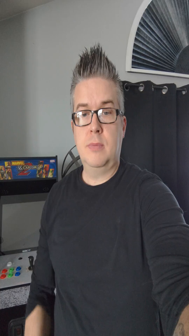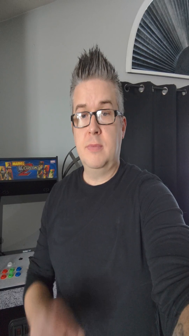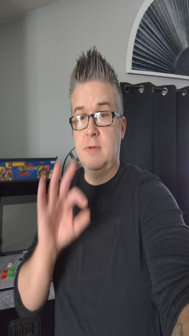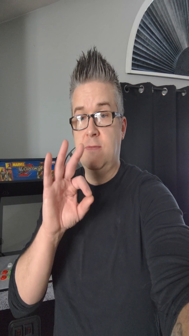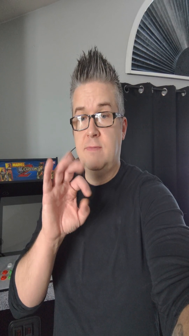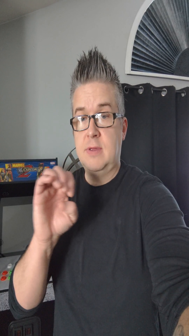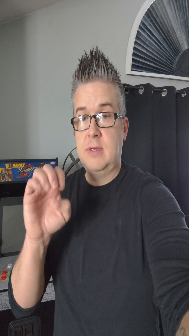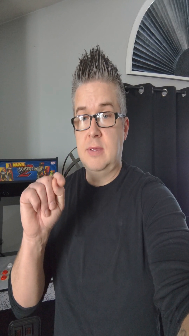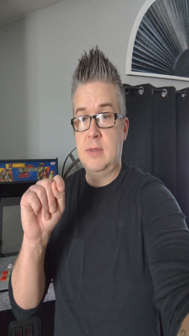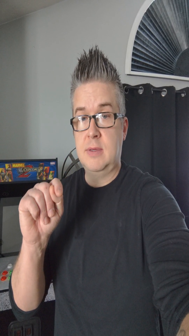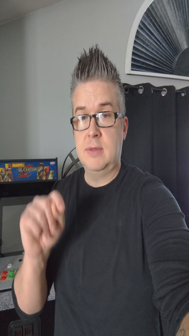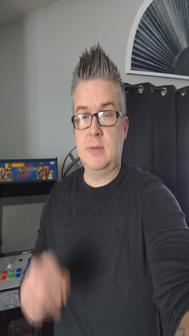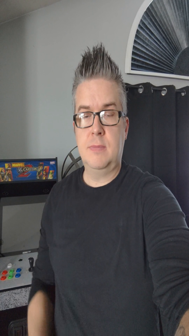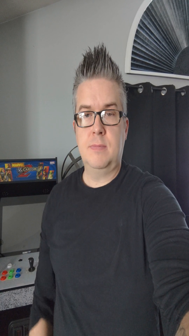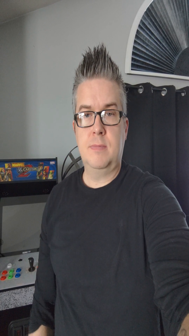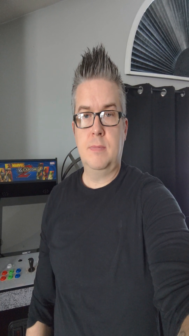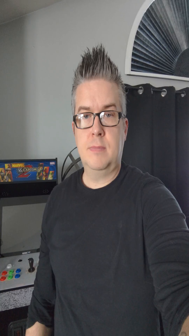feet